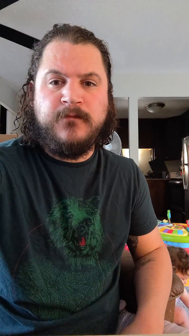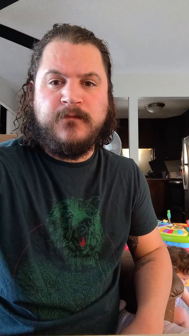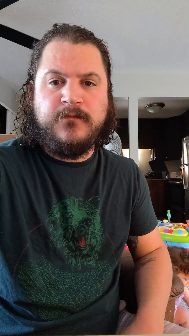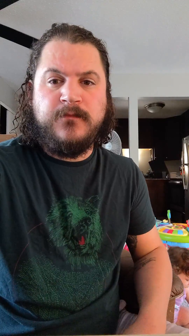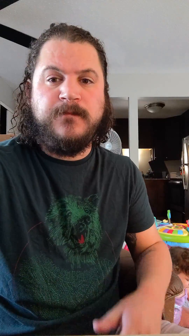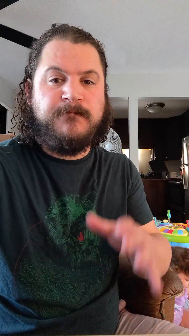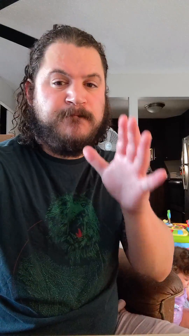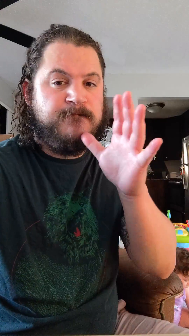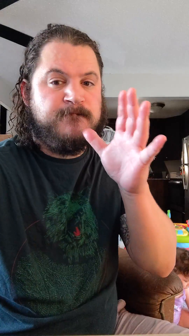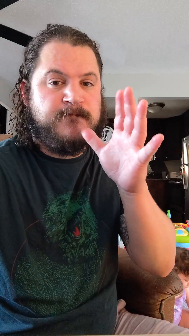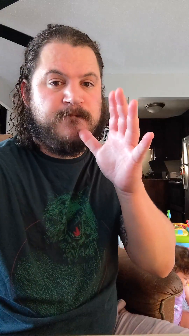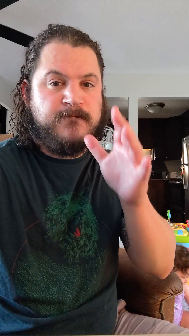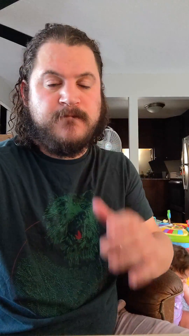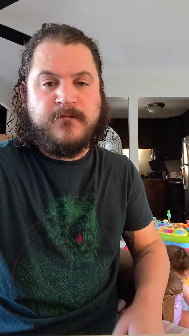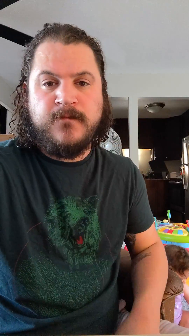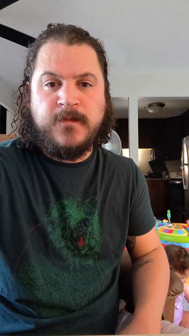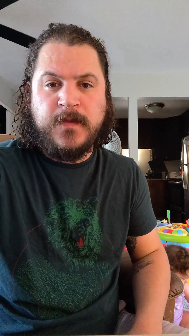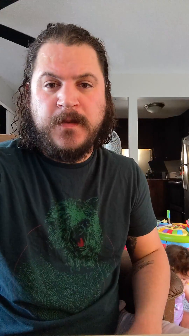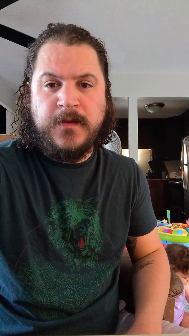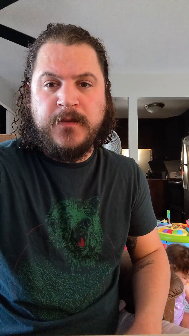mommy